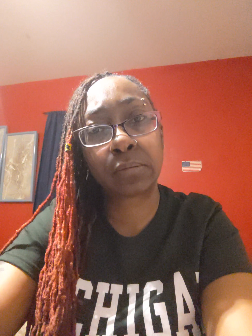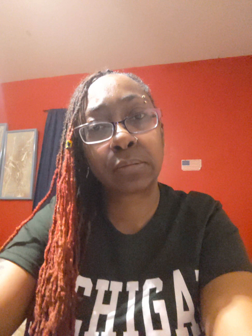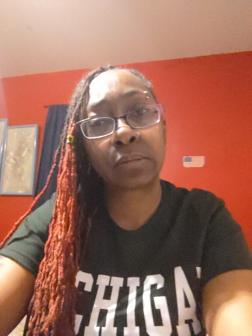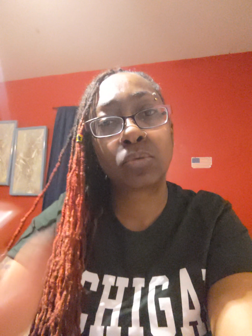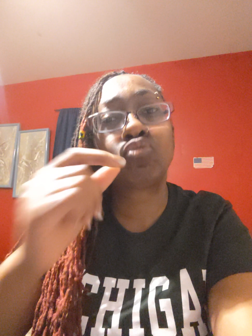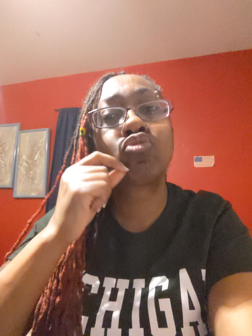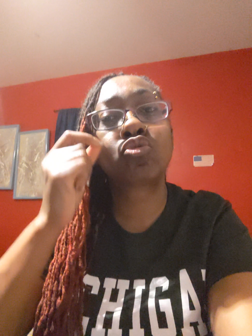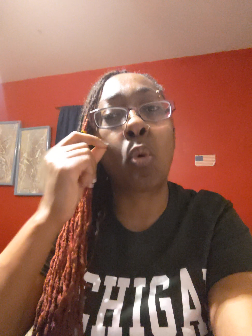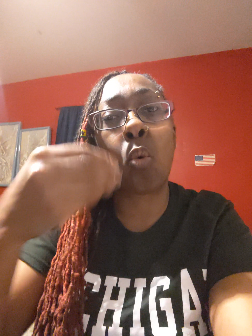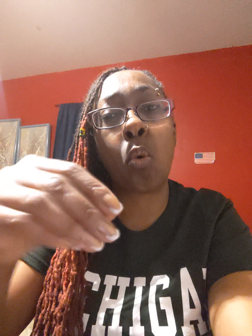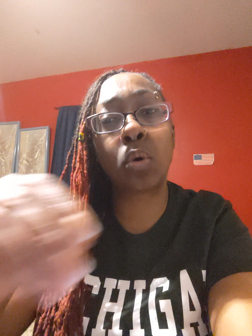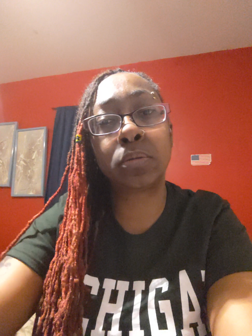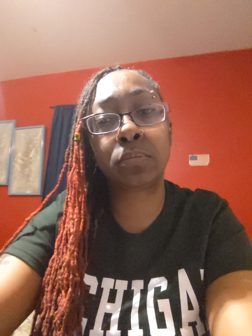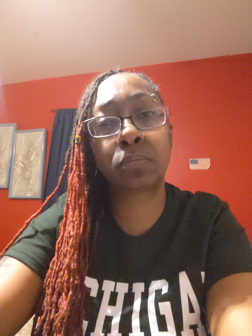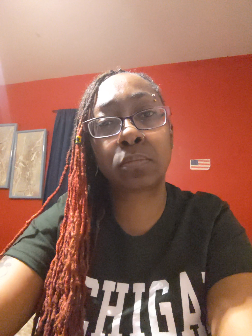store